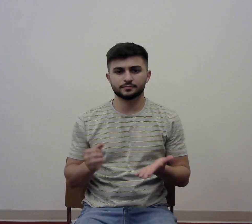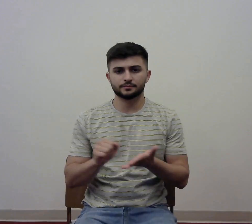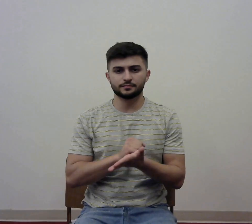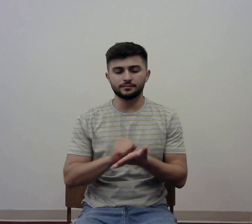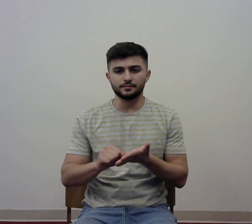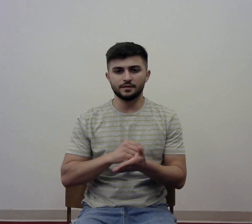sənəd